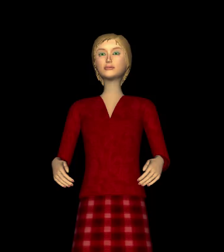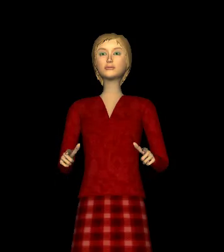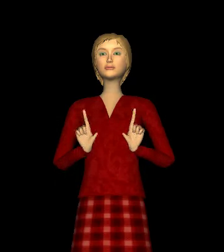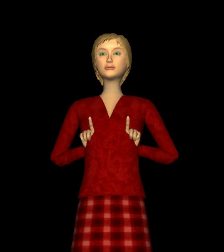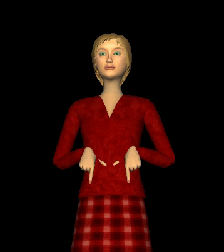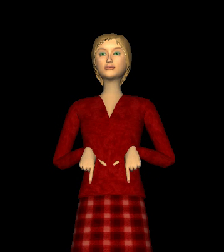مدرسة